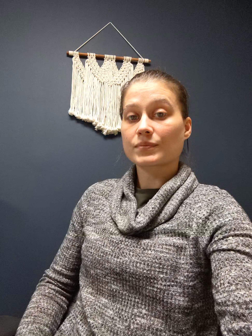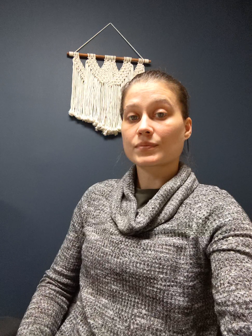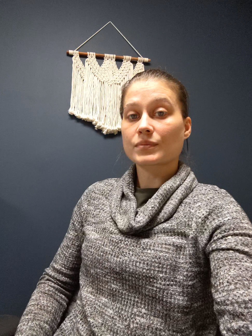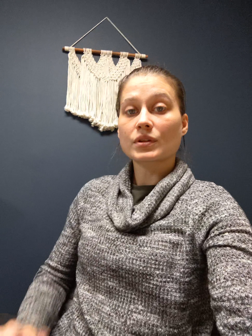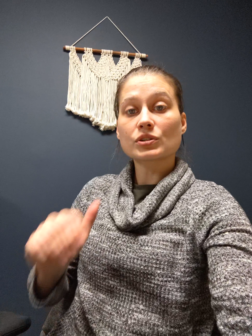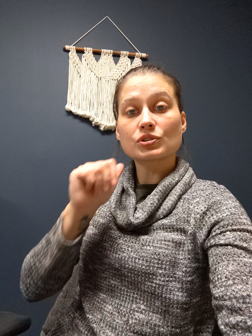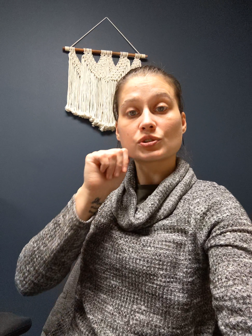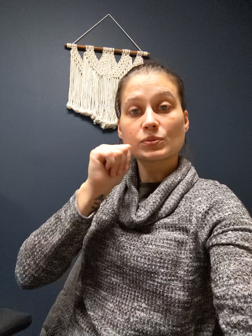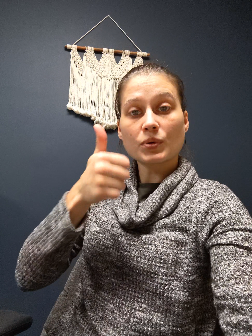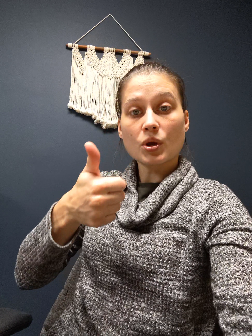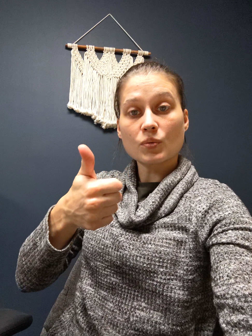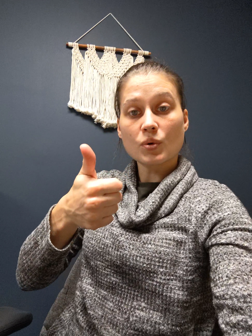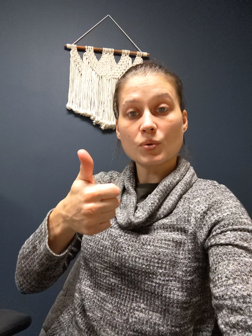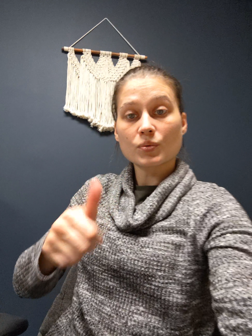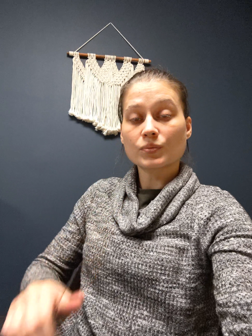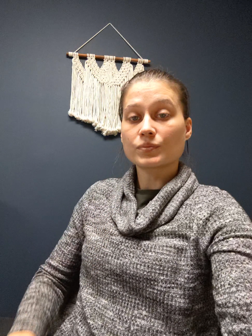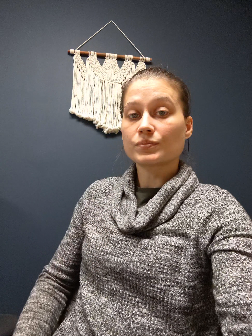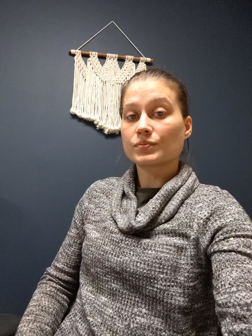tomorrow